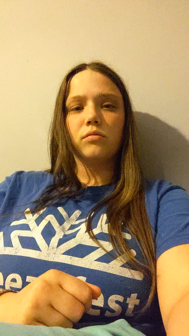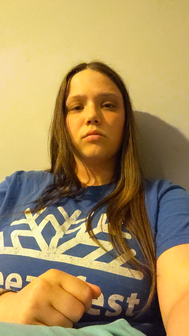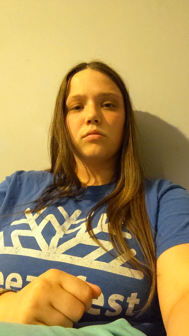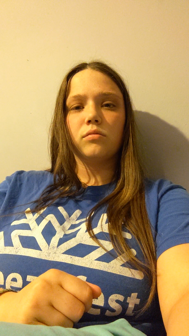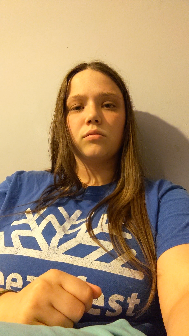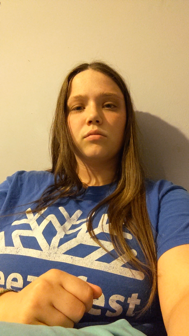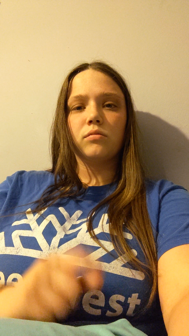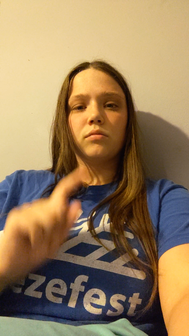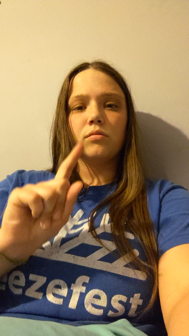bump